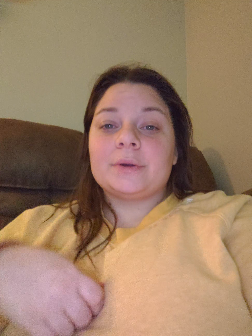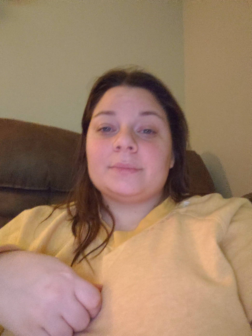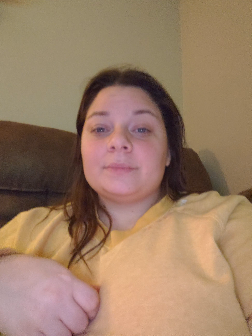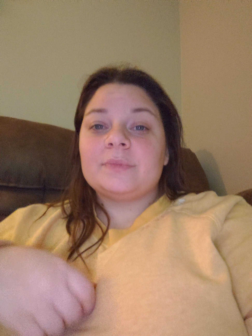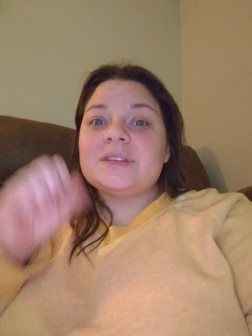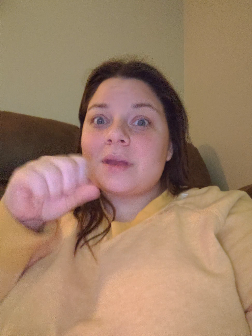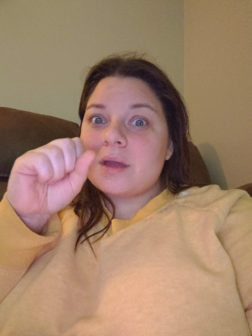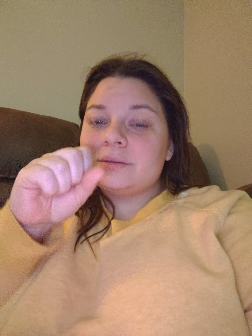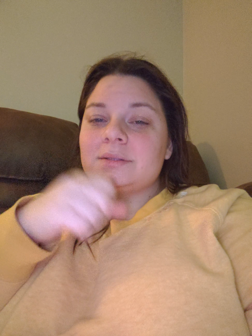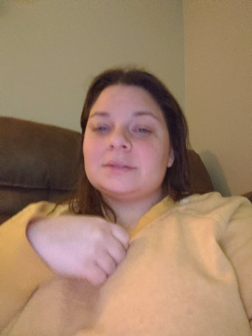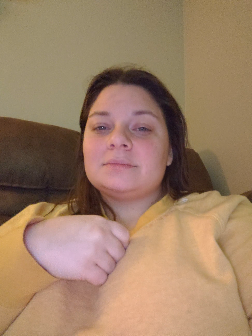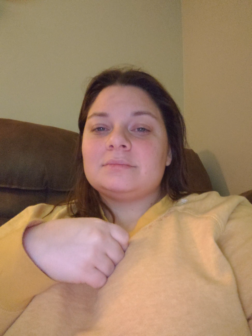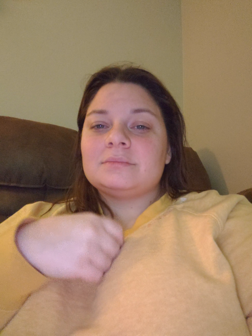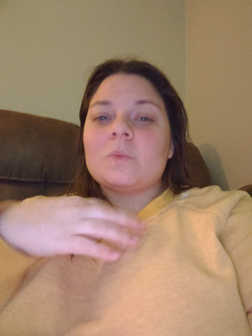yes